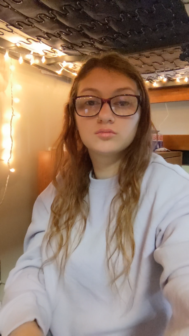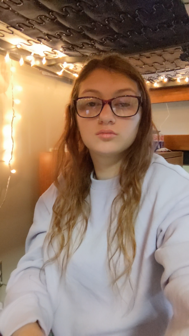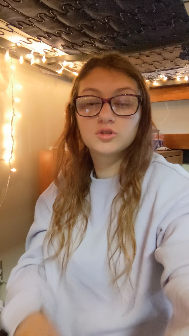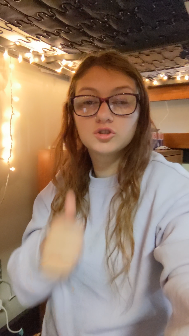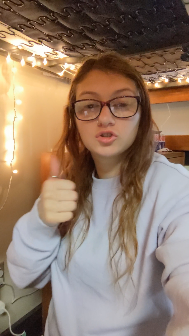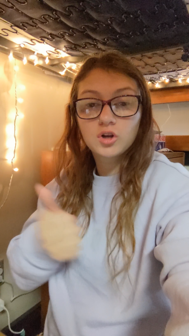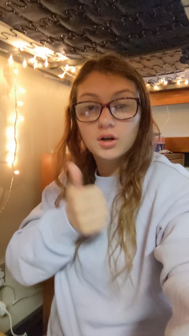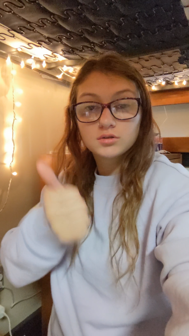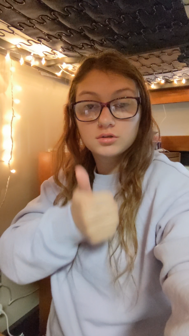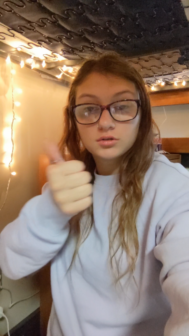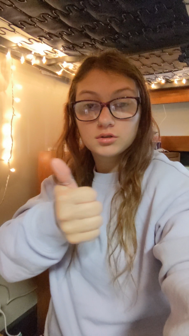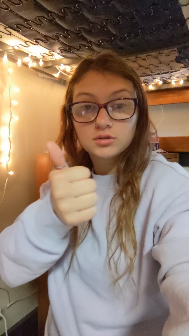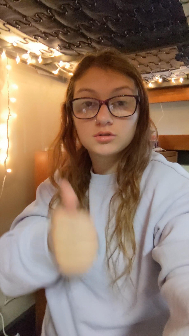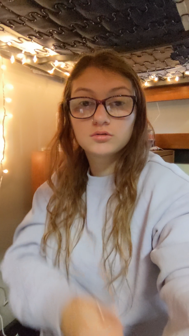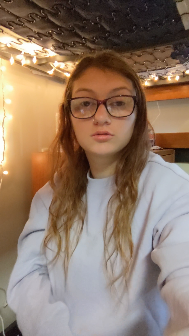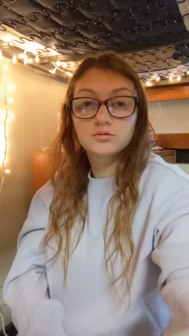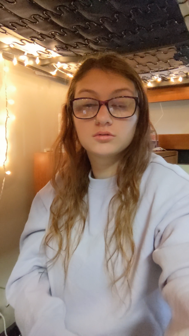chase